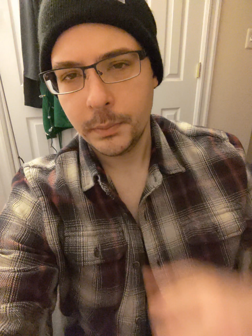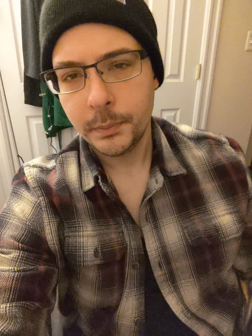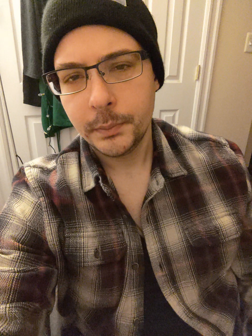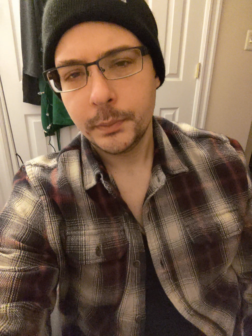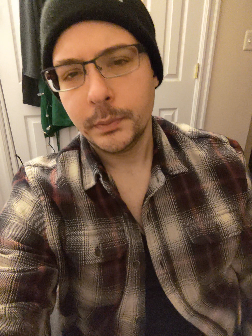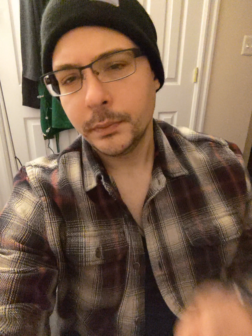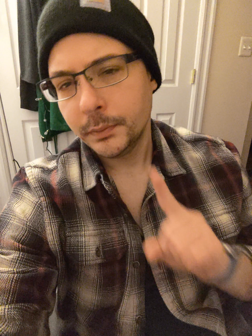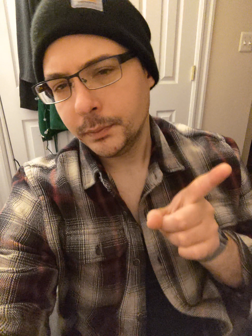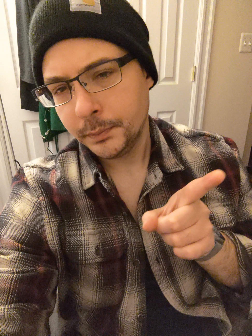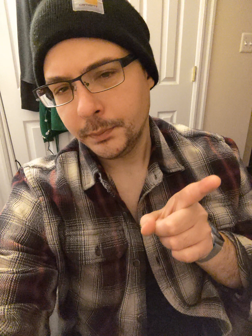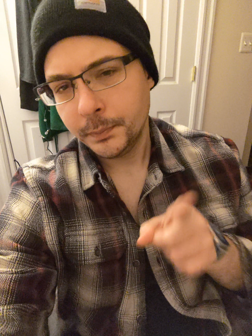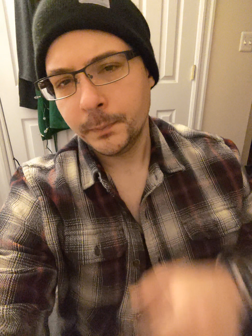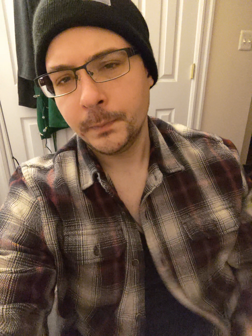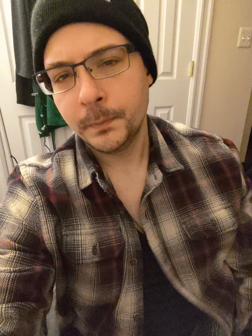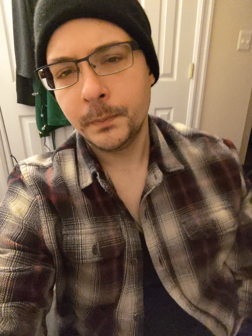he/she/it